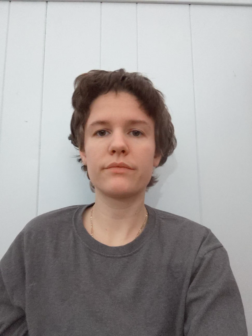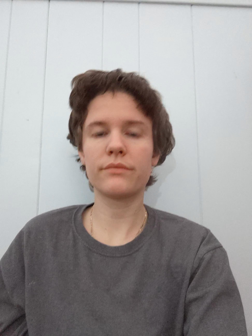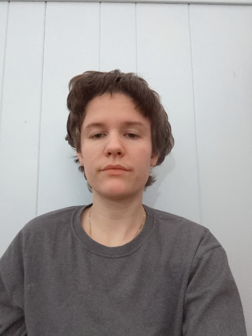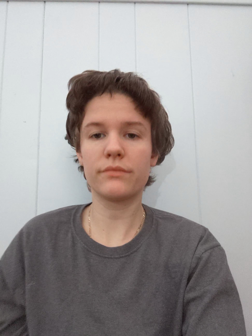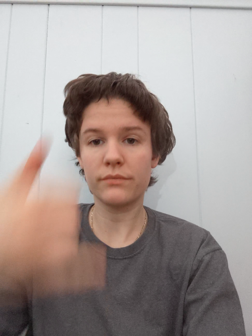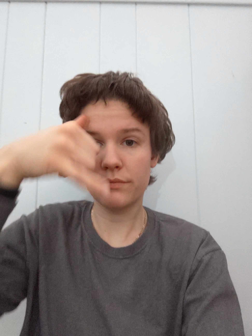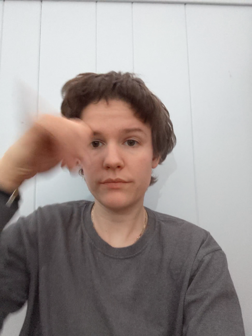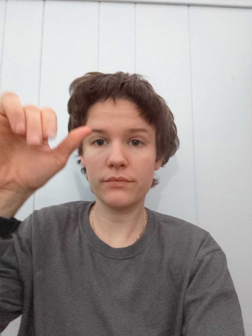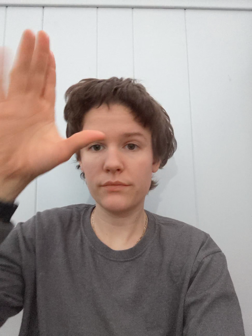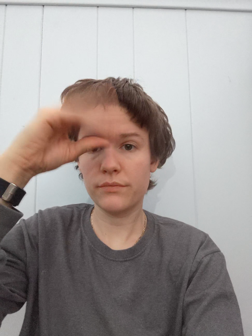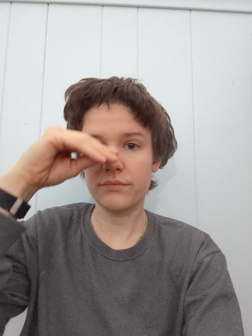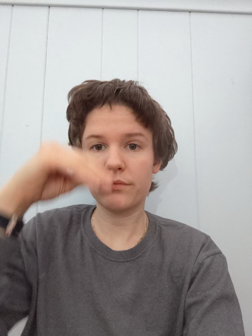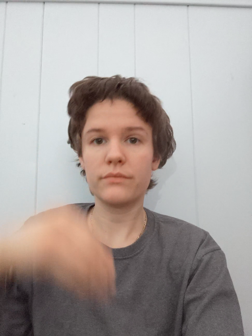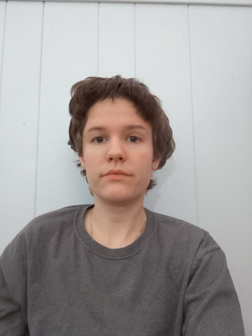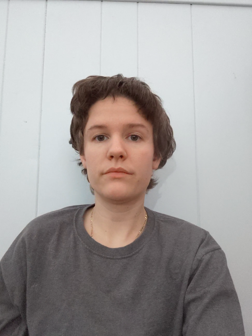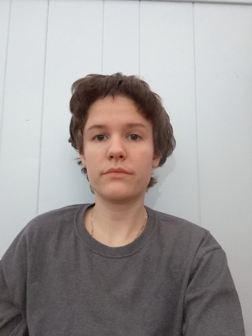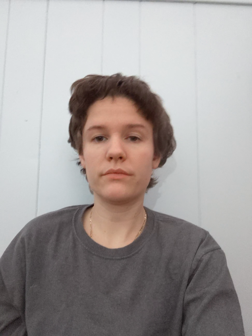cowboy